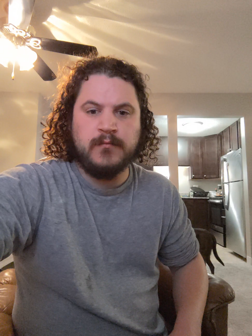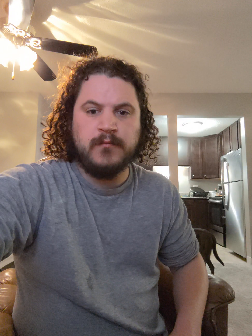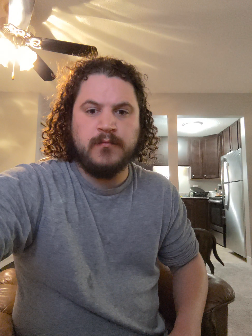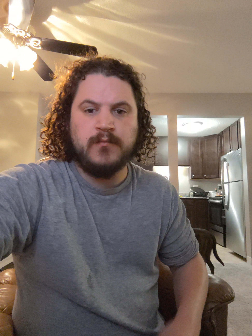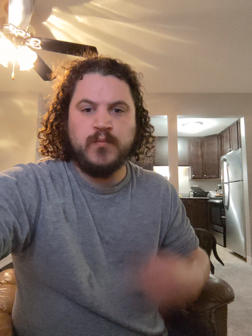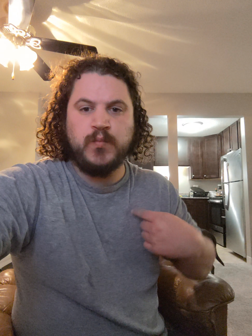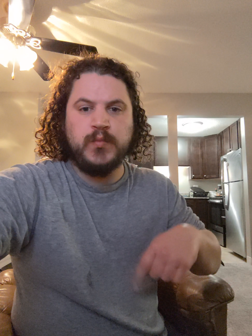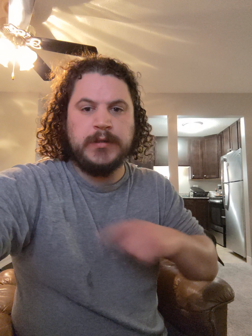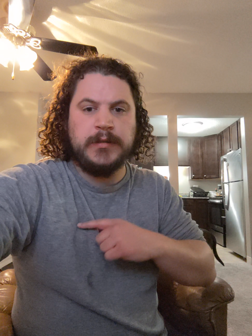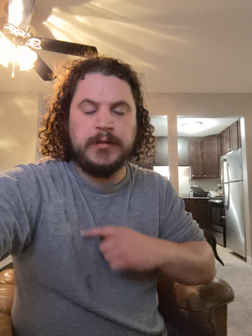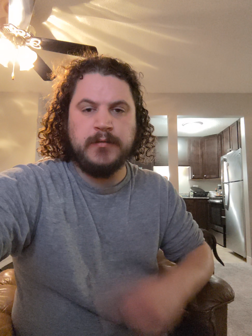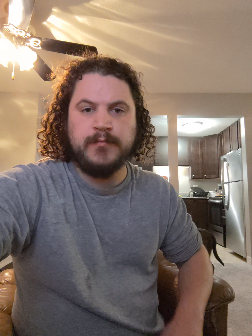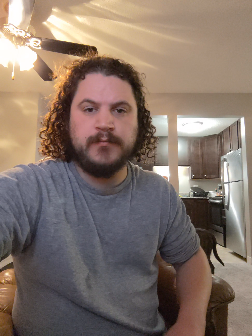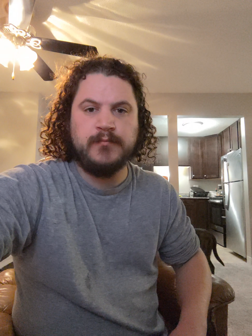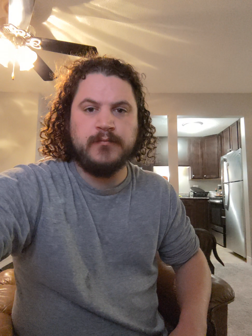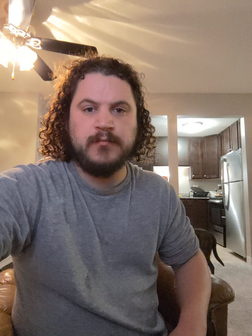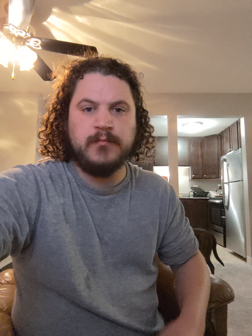we